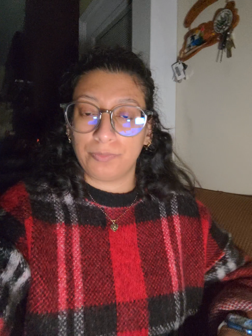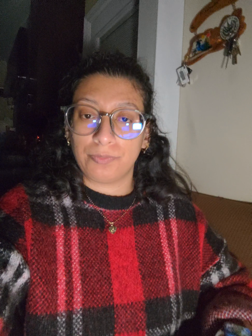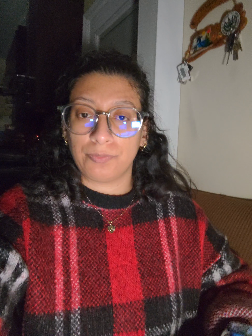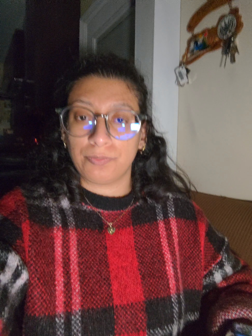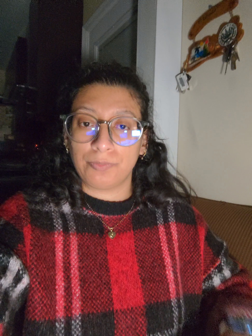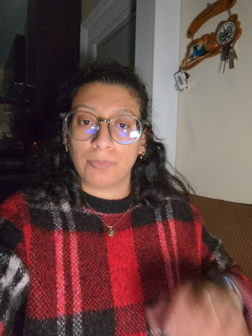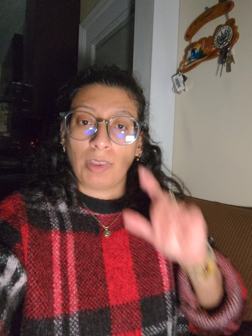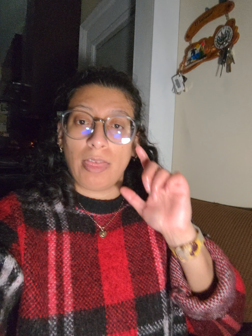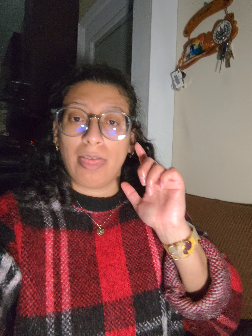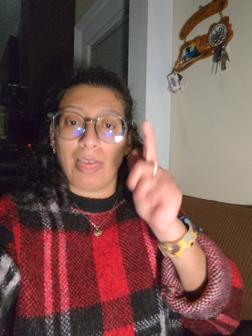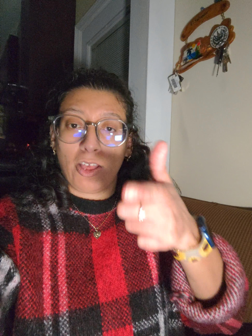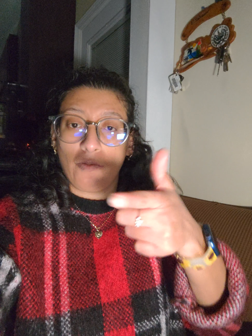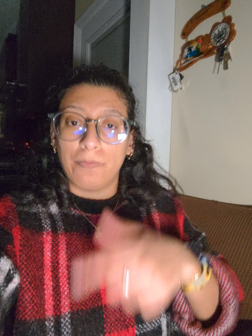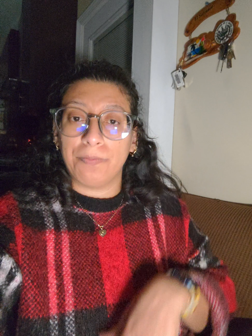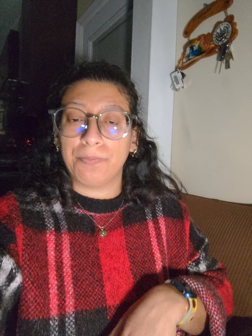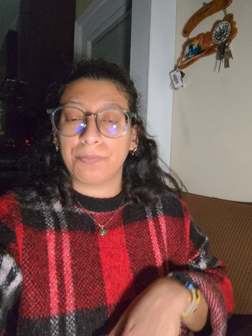later